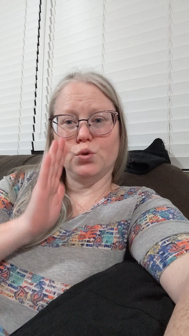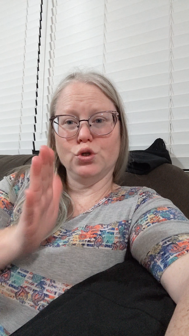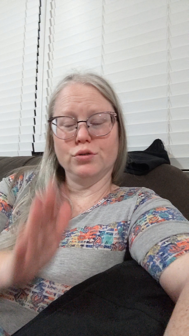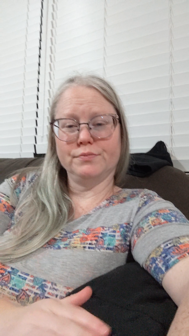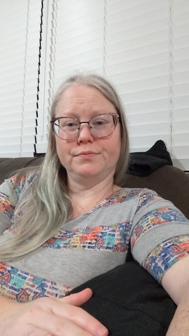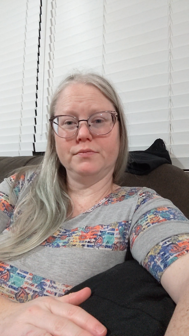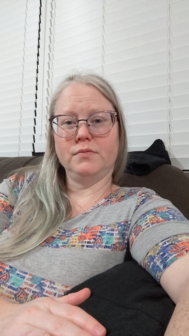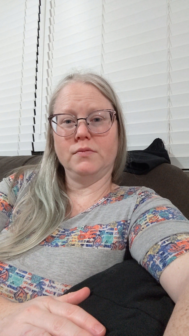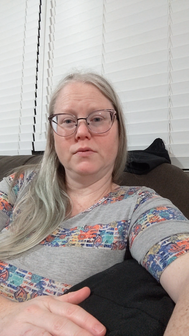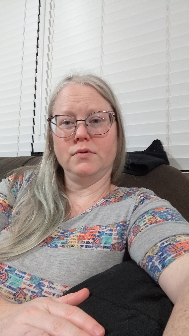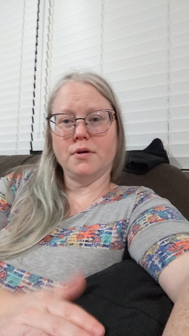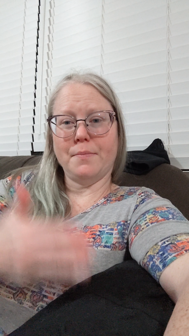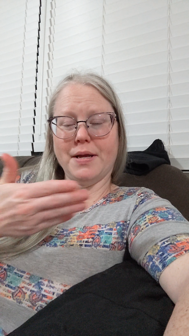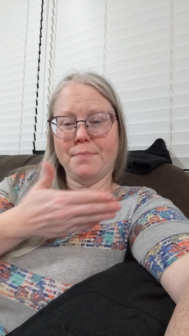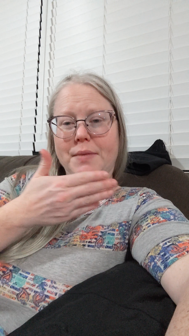baby